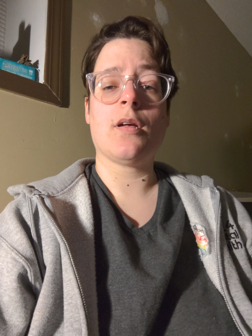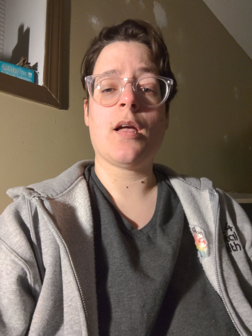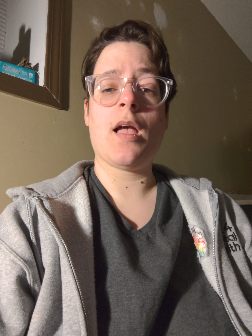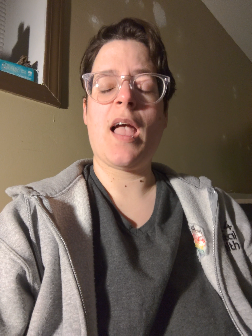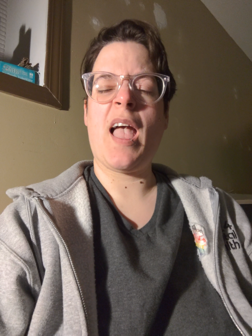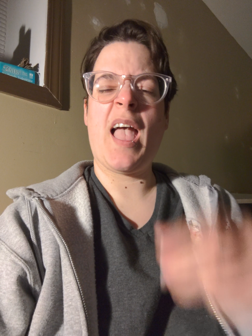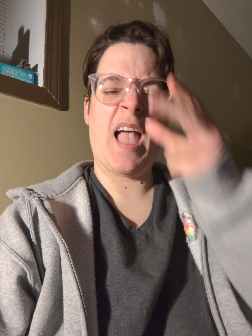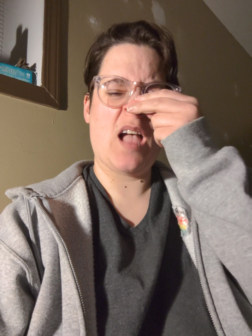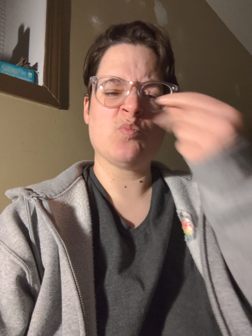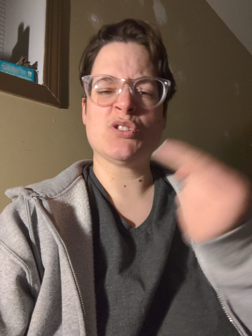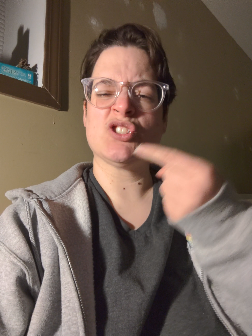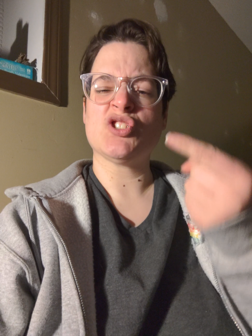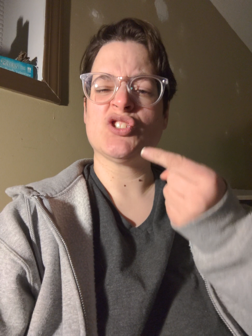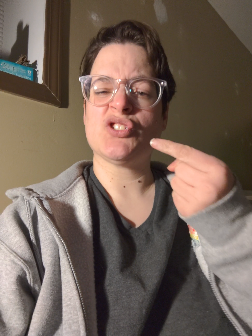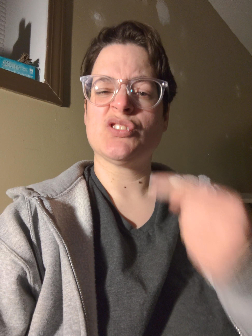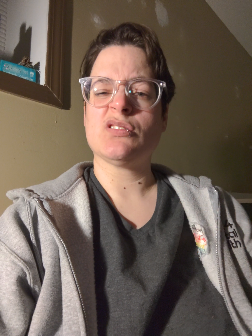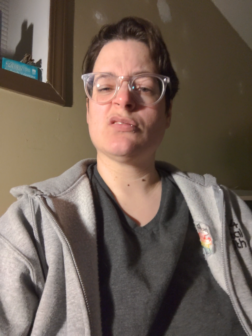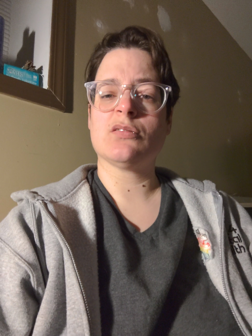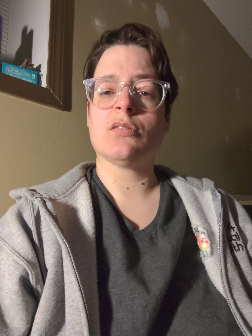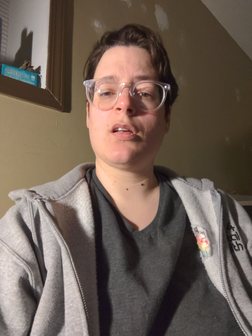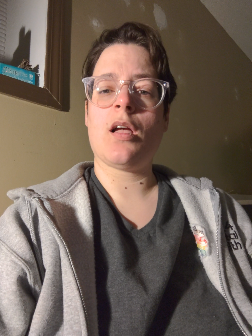owie